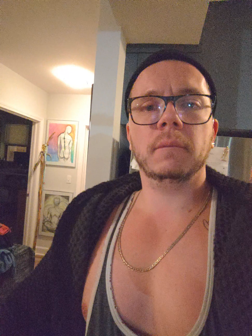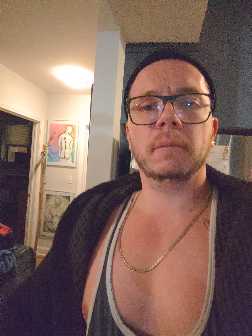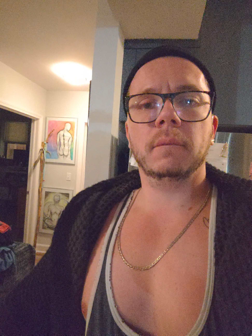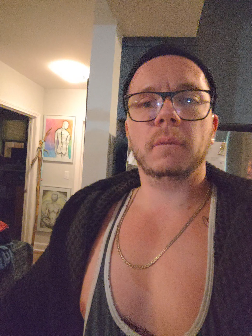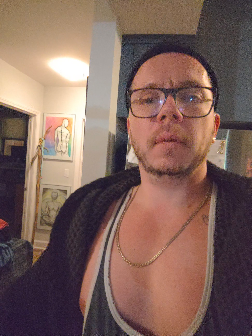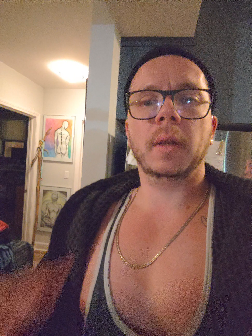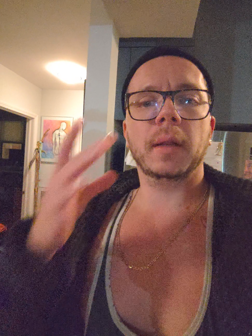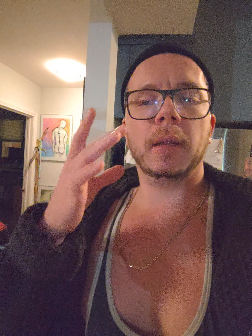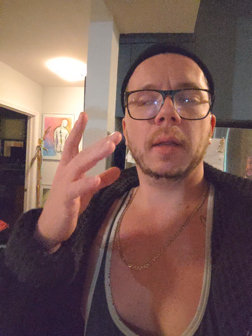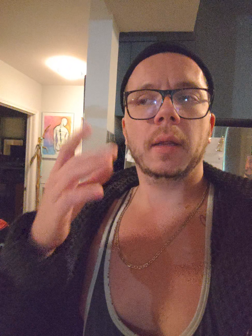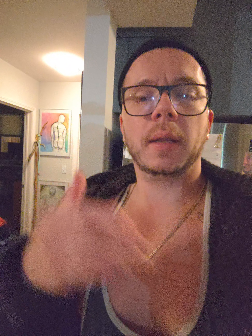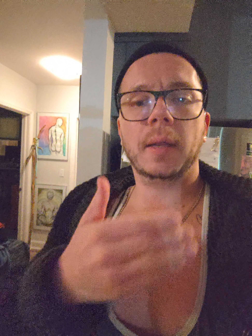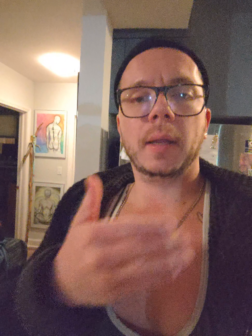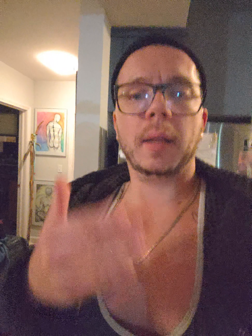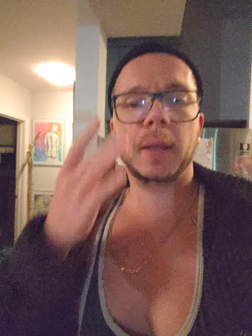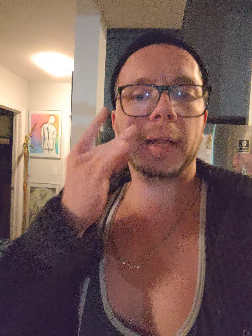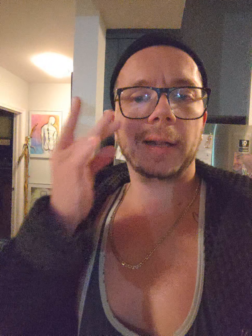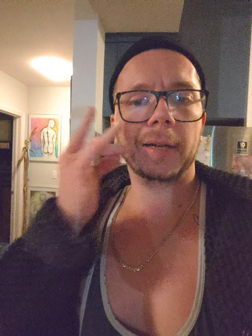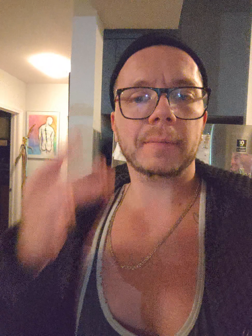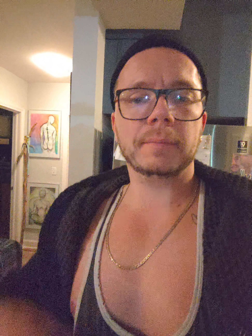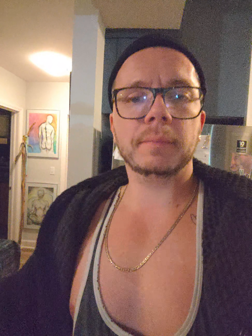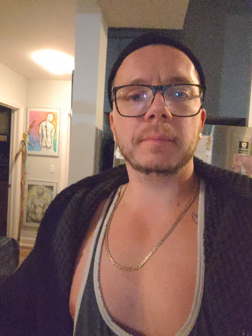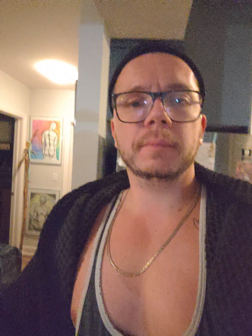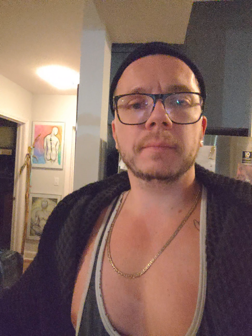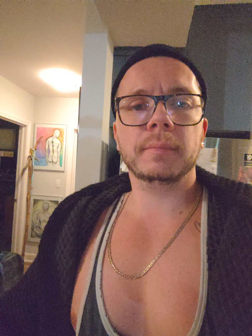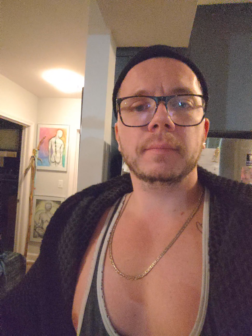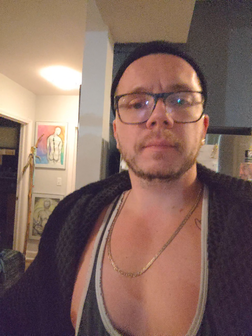kitty